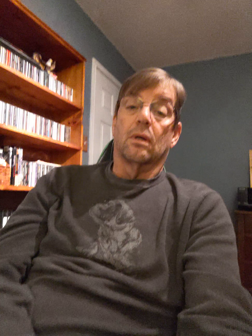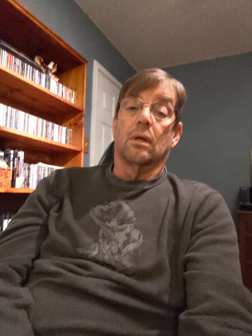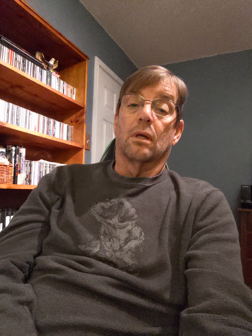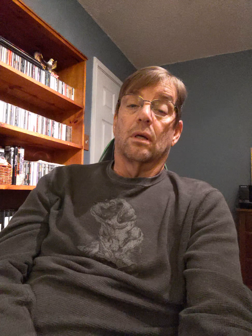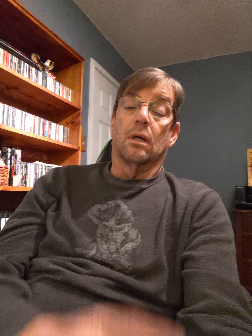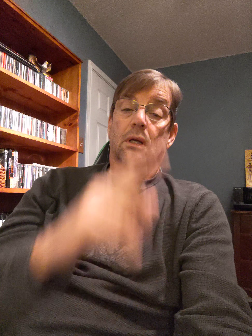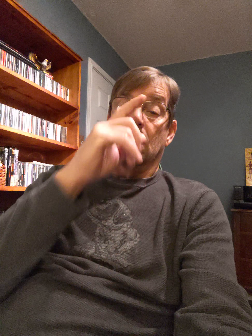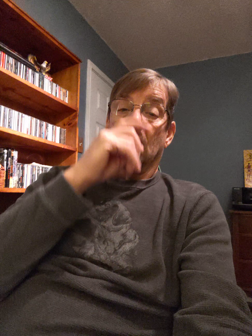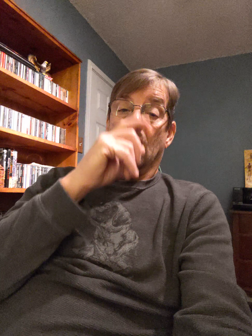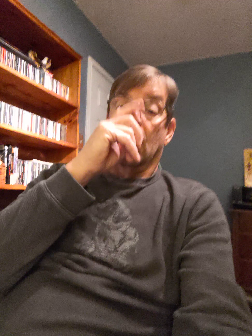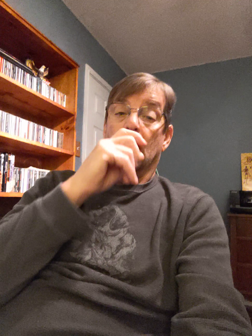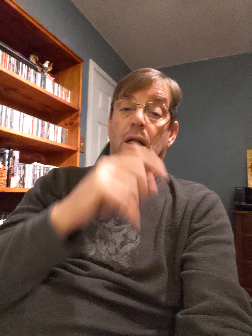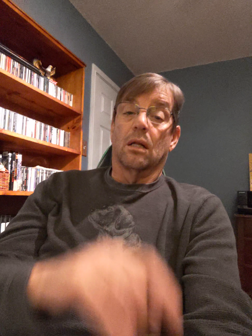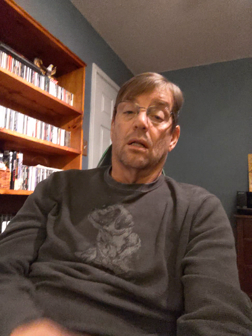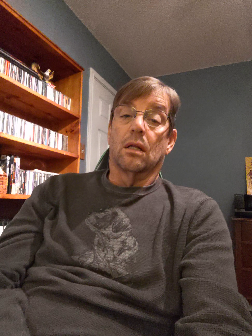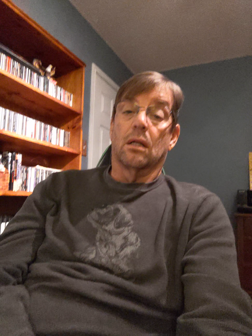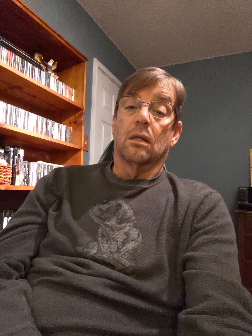doll